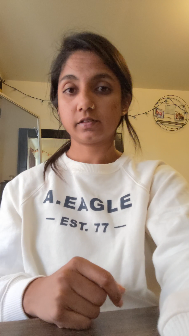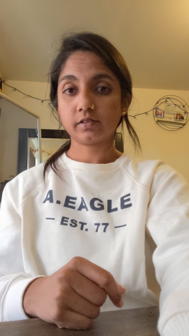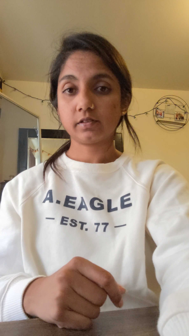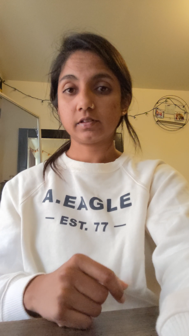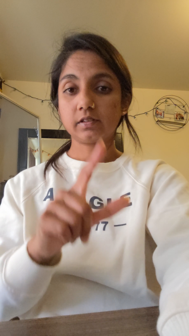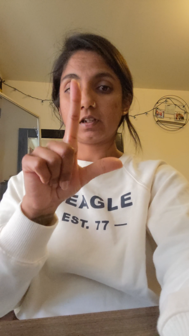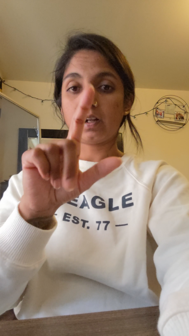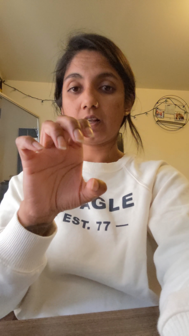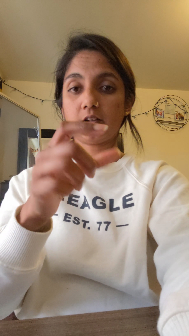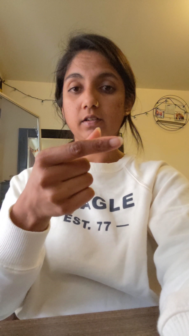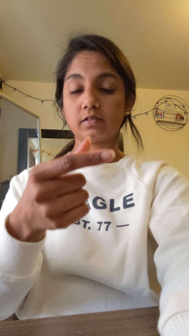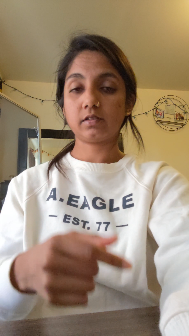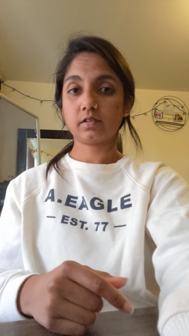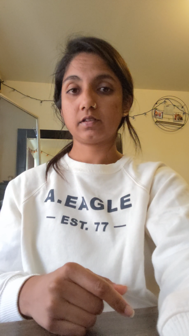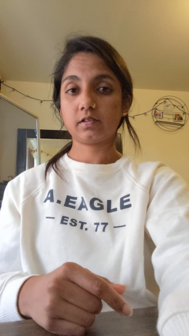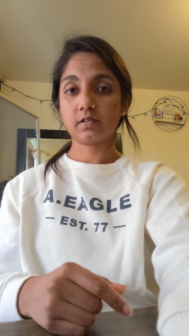leg